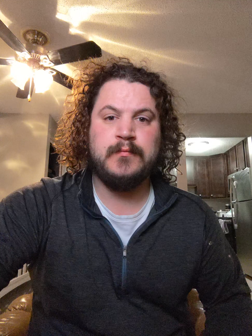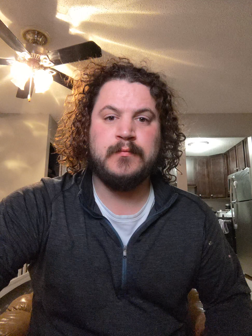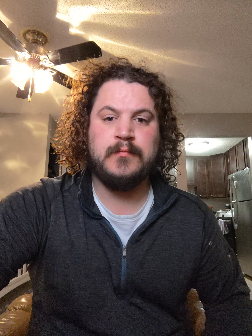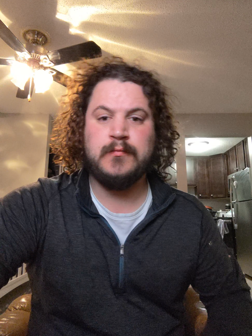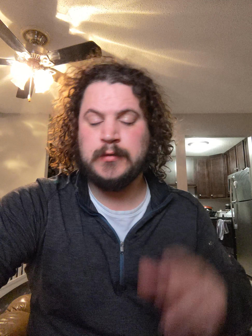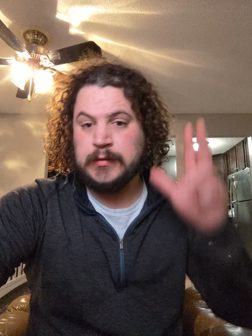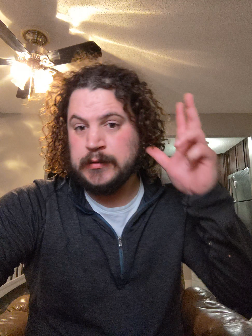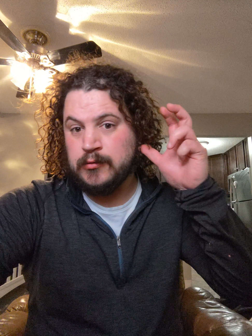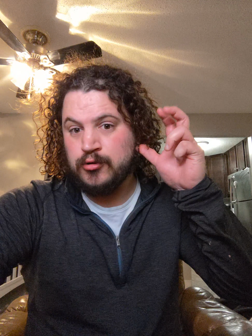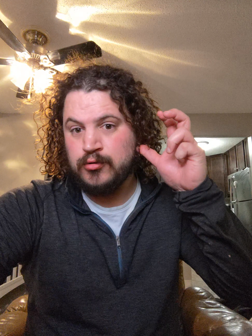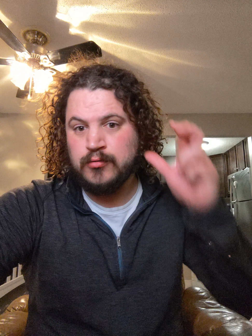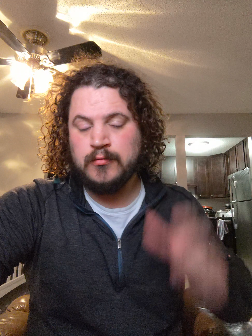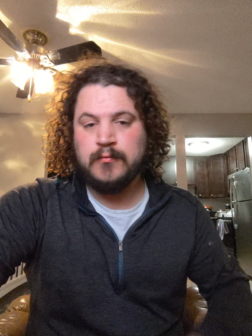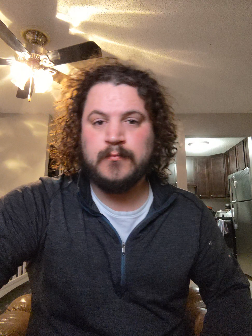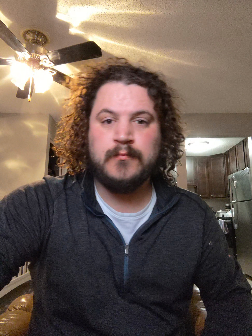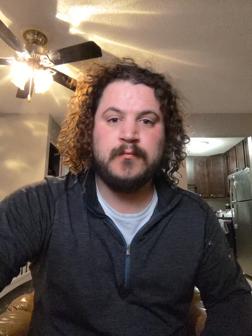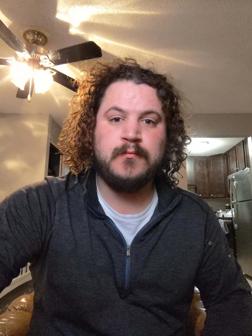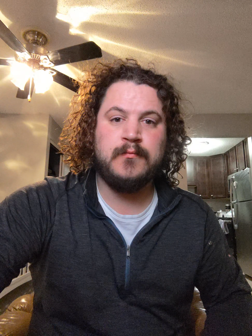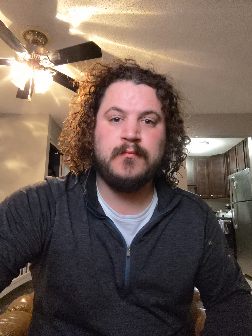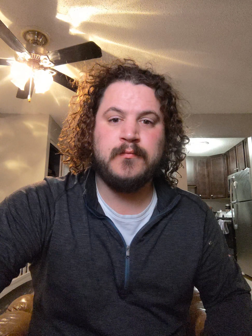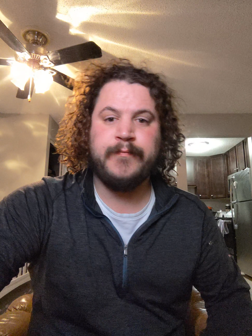hear